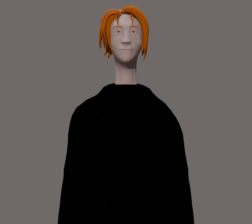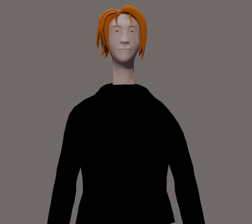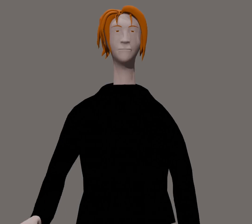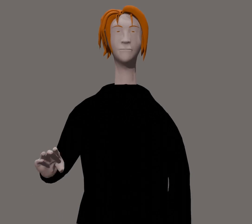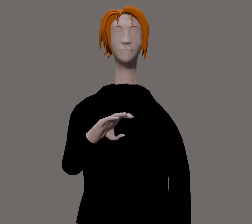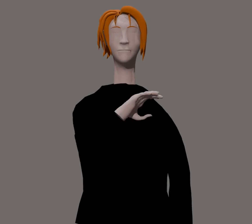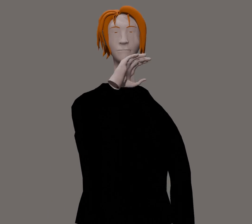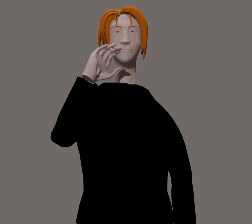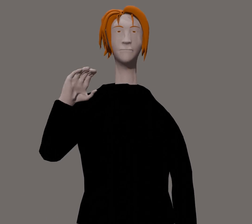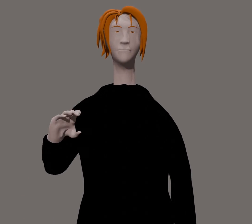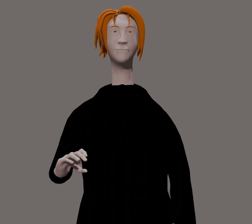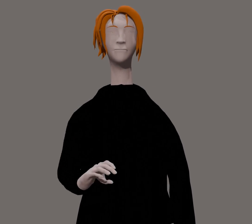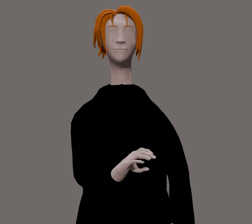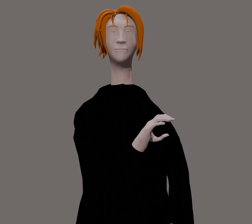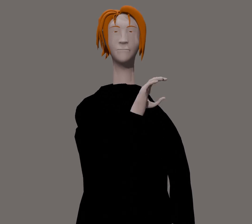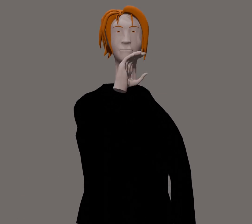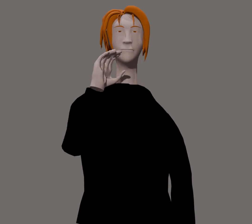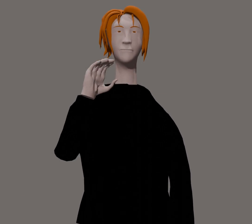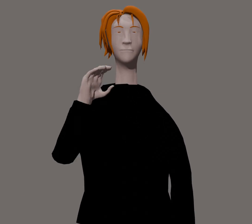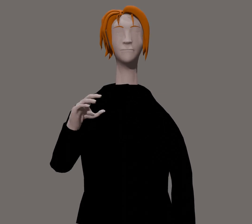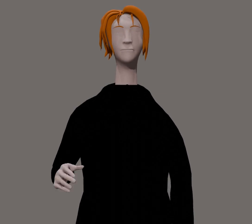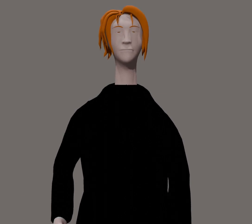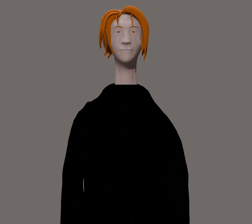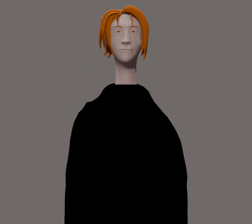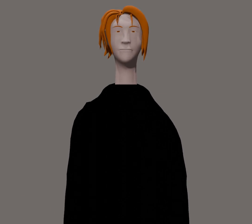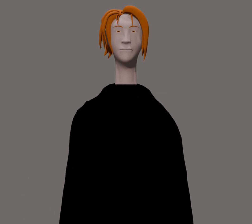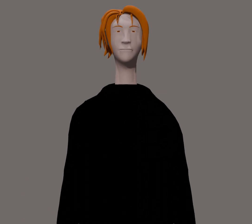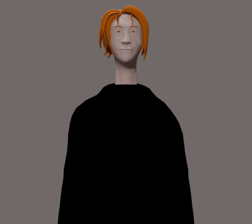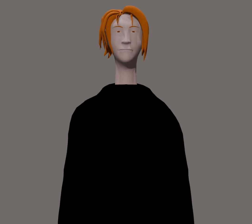Browser